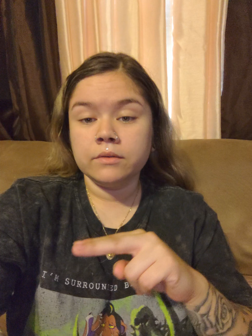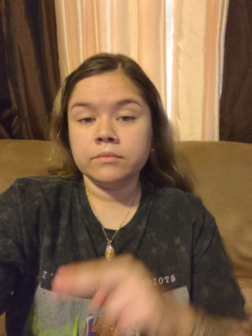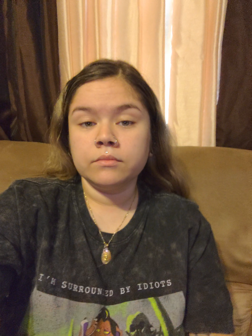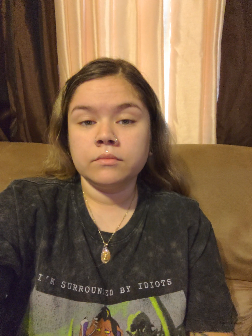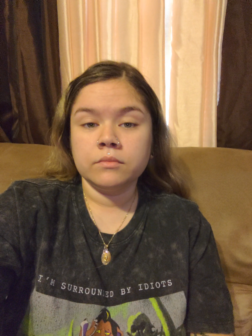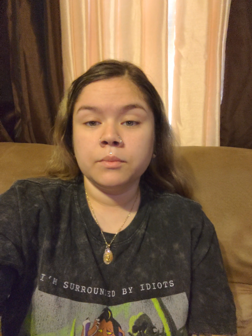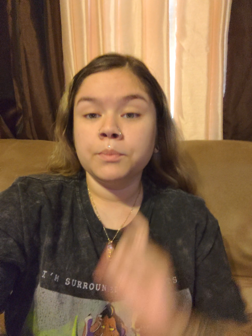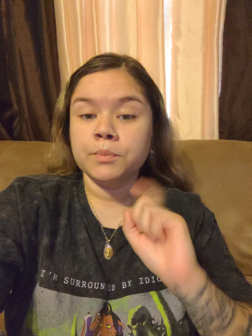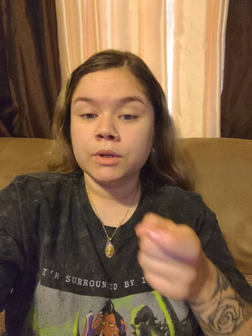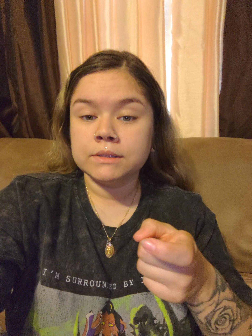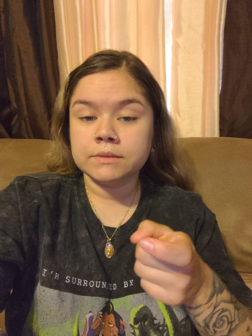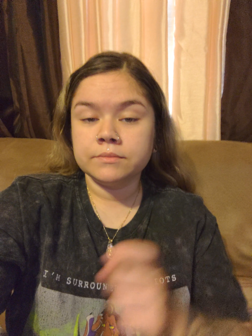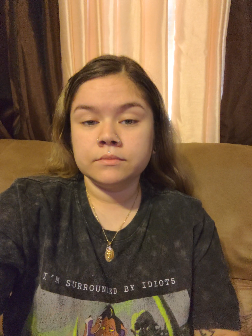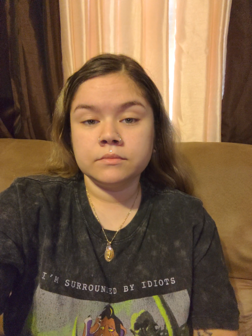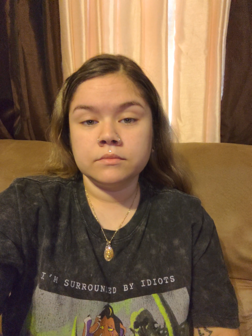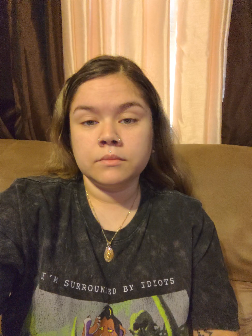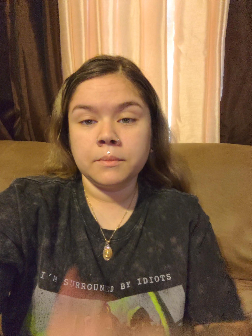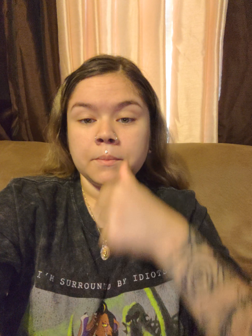present